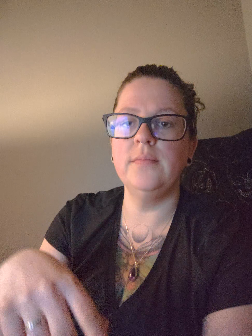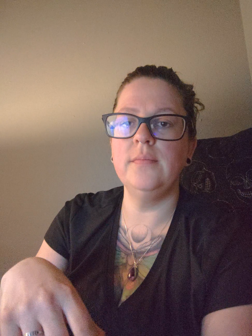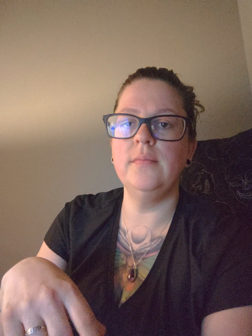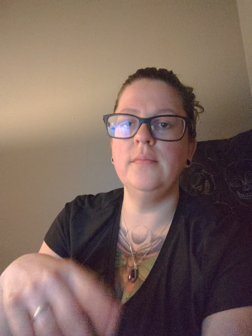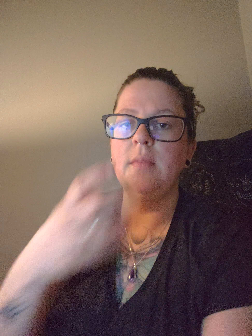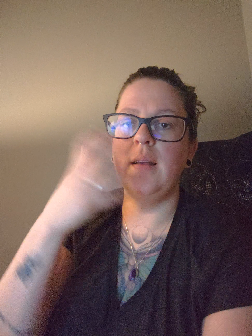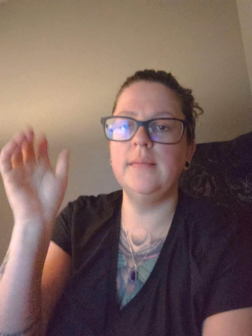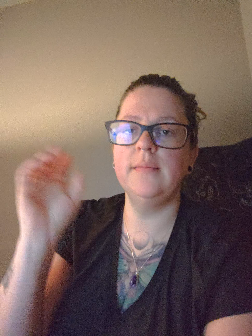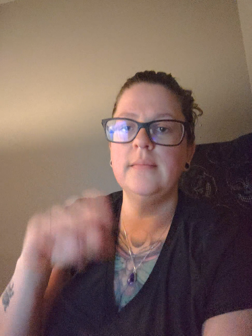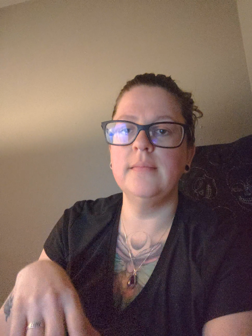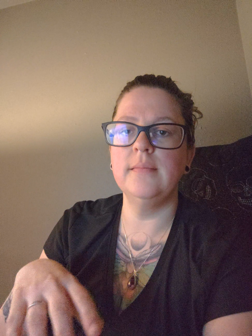hot